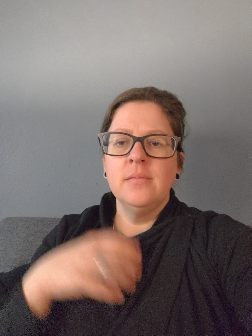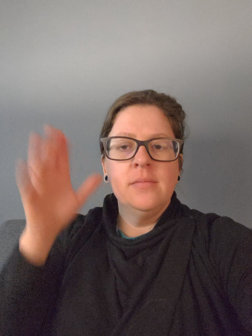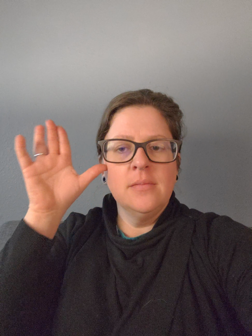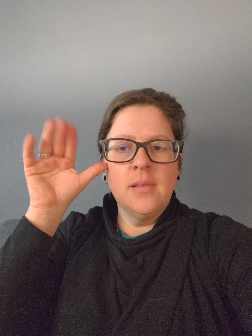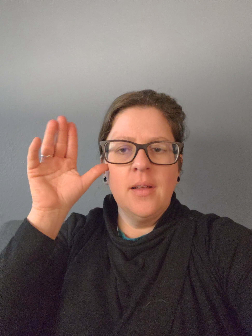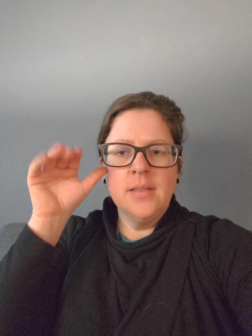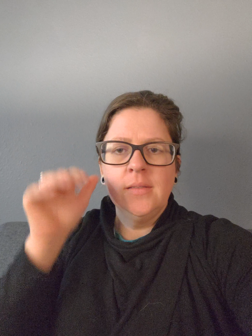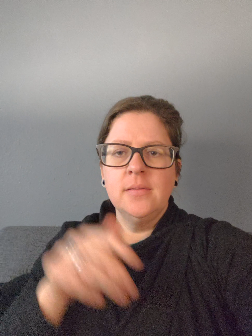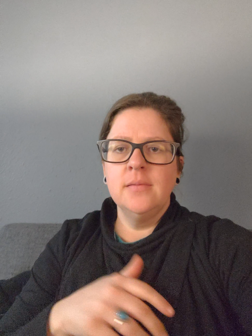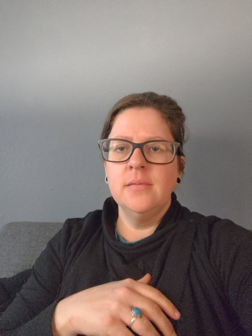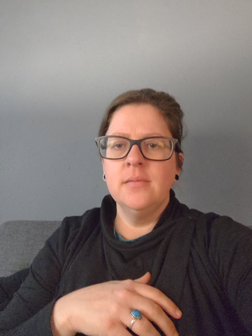donkey